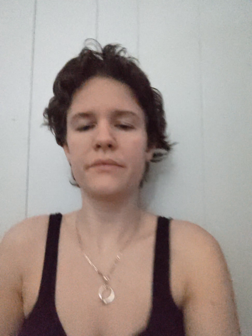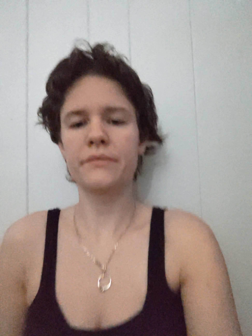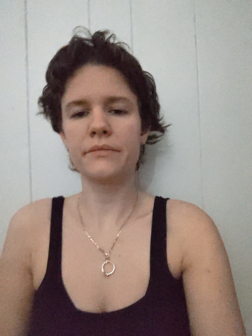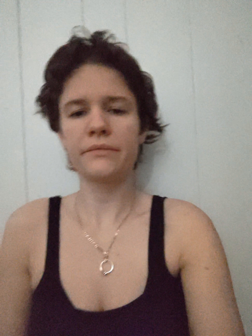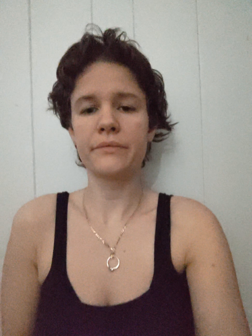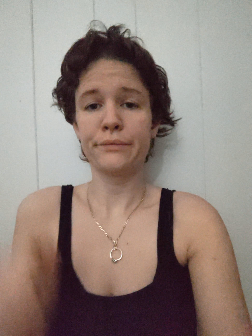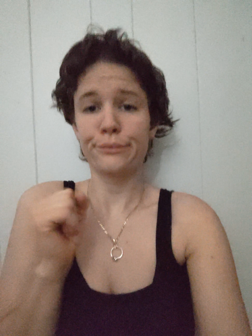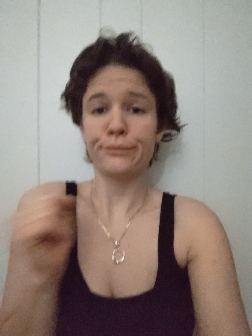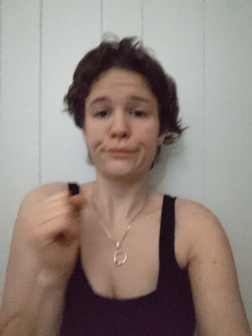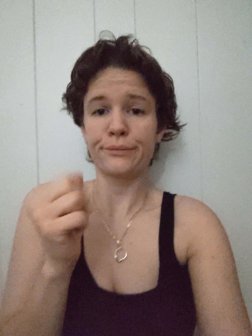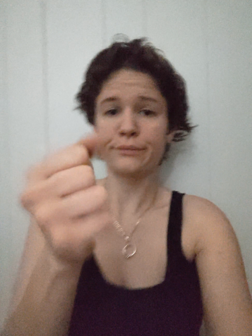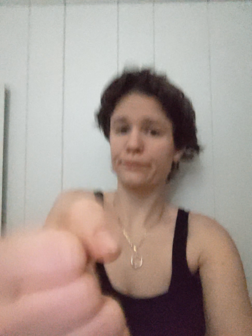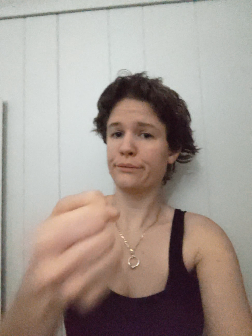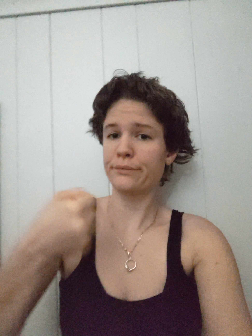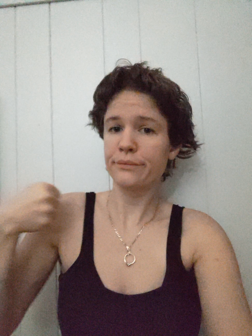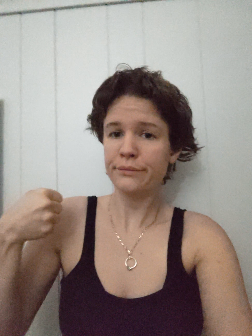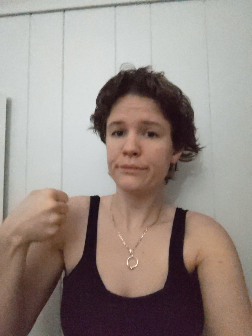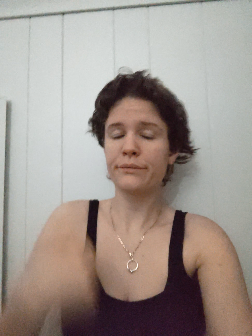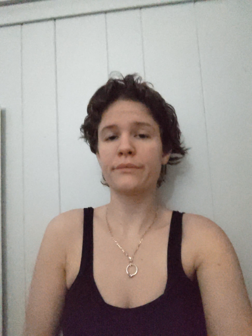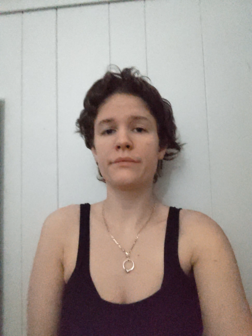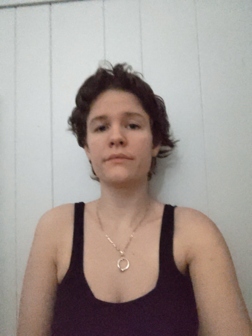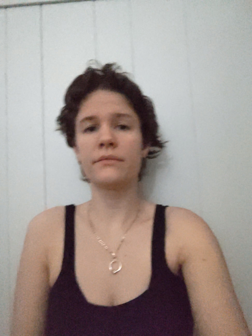refrigerator